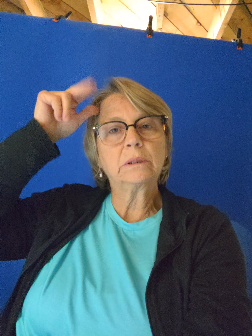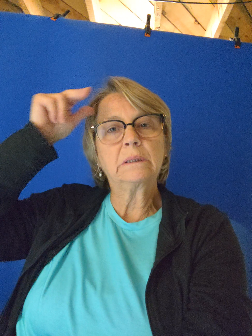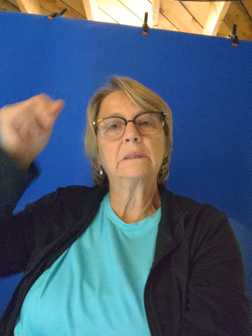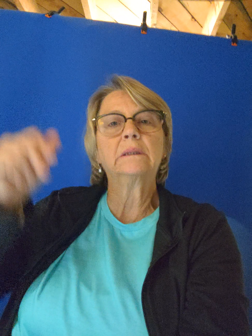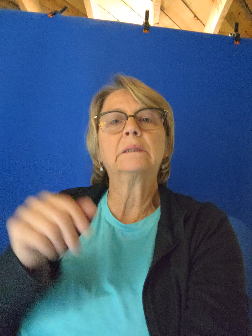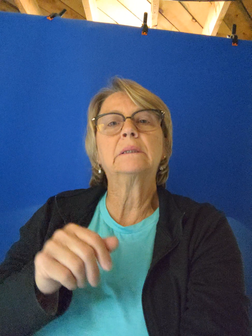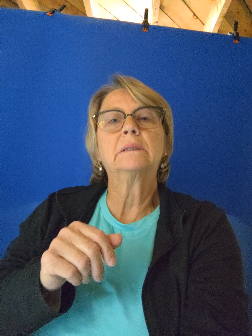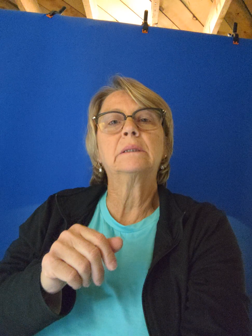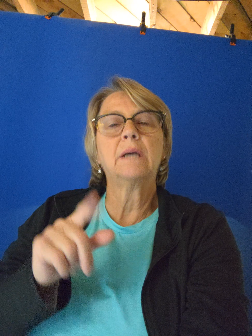horse